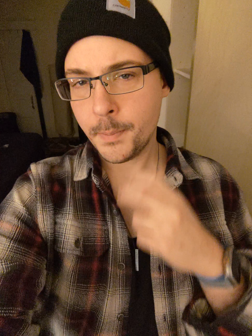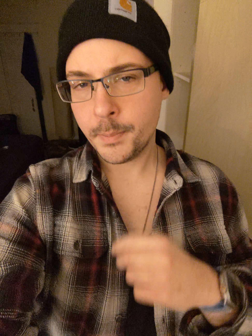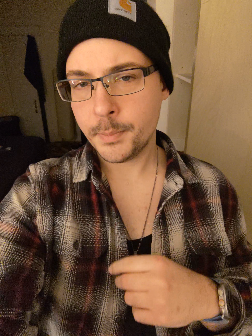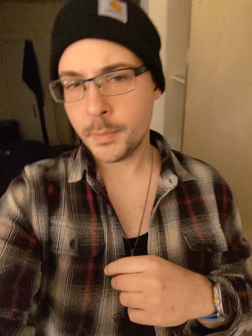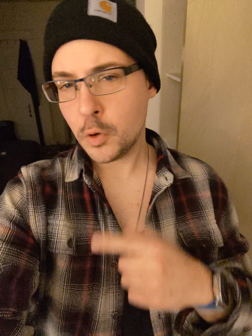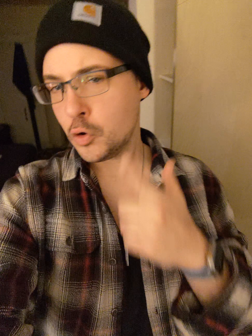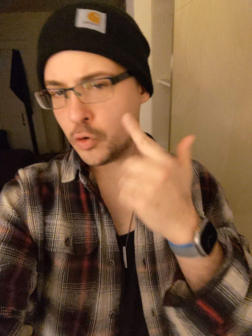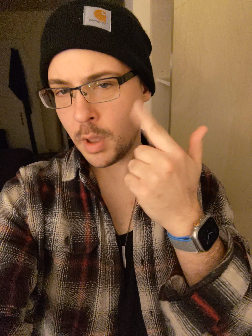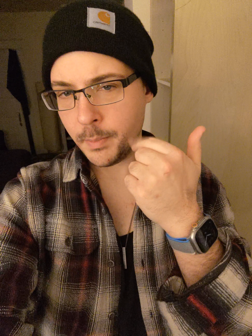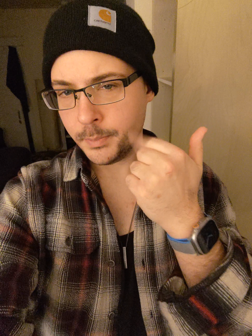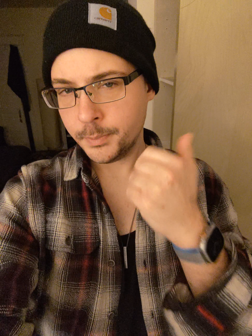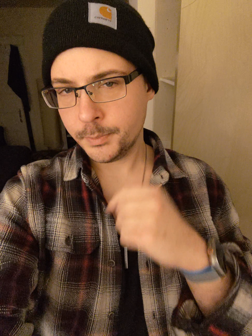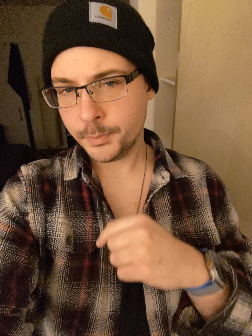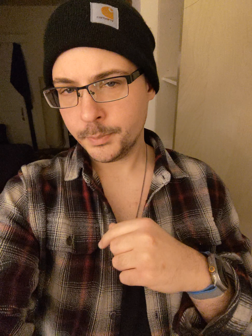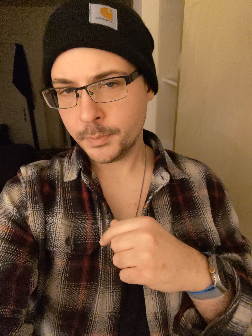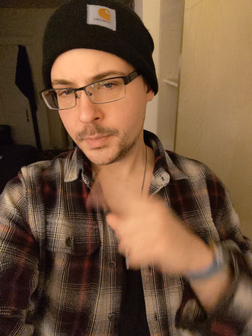cry